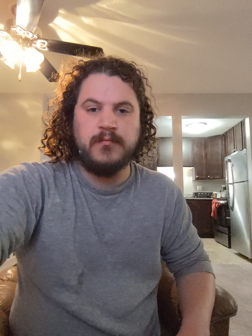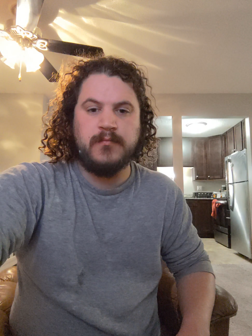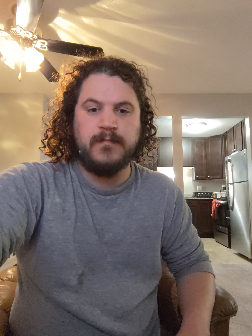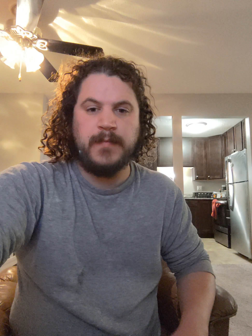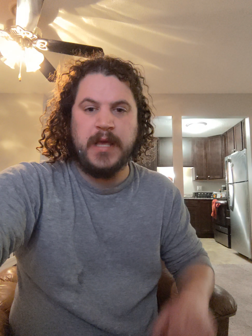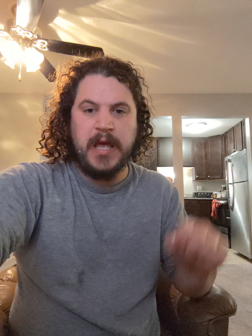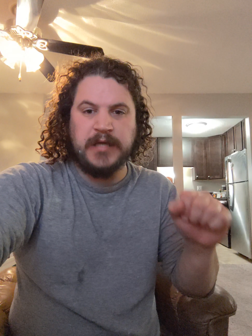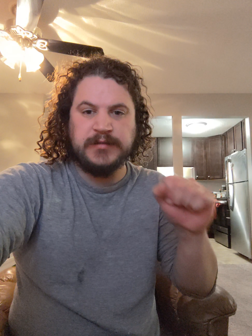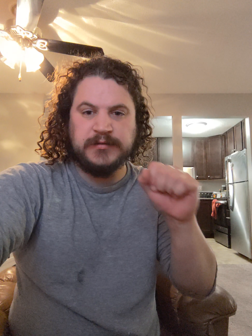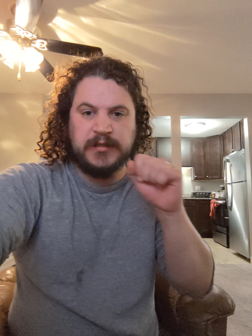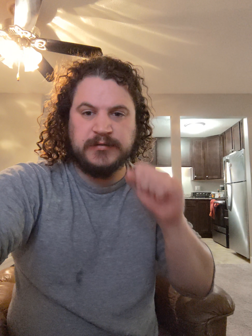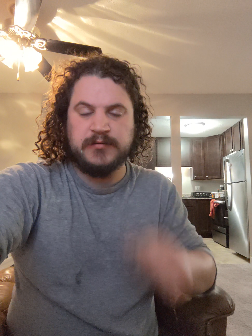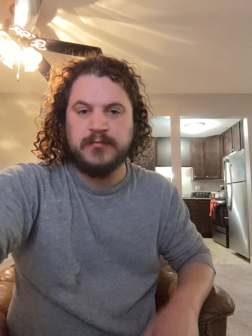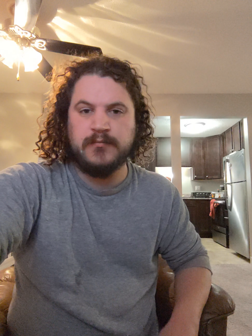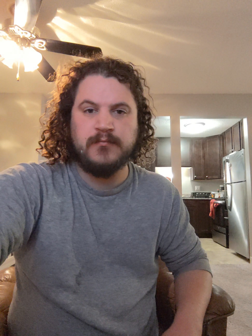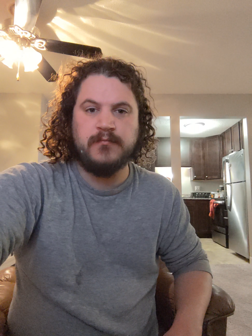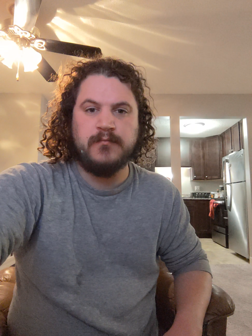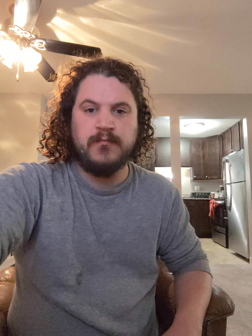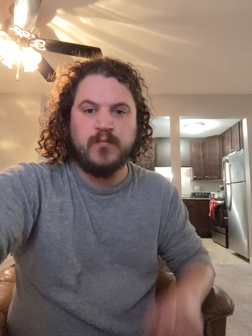carrot